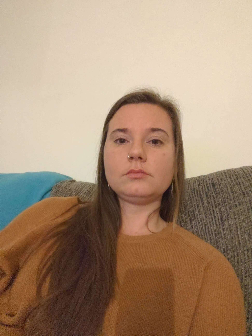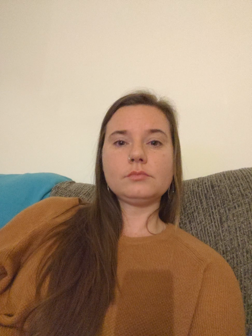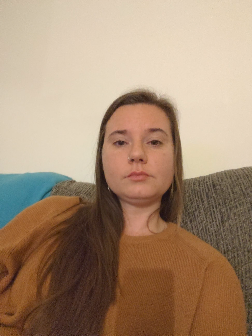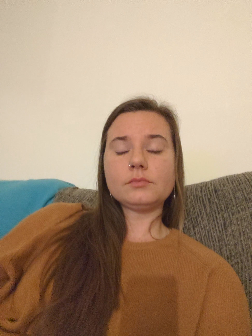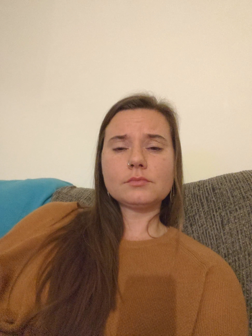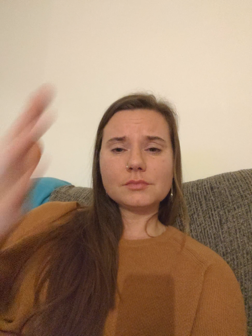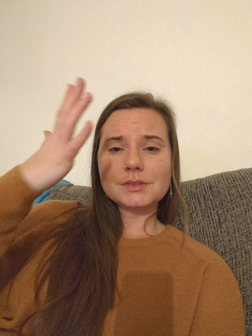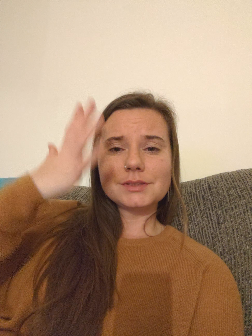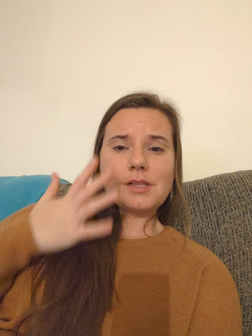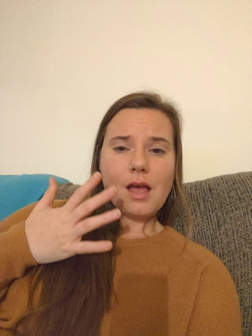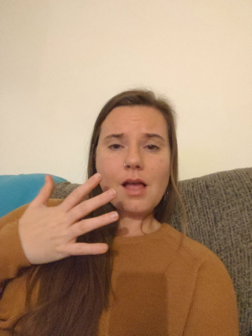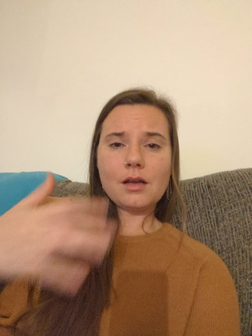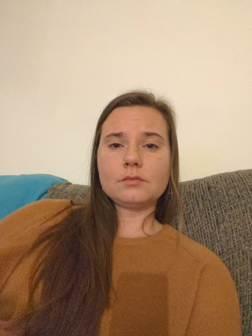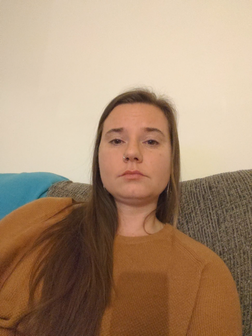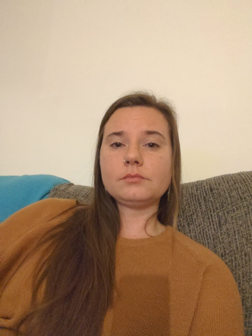sad